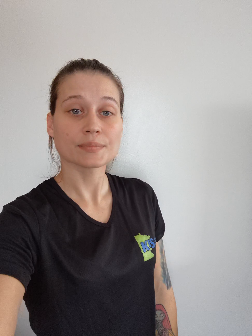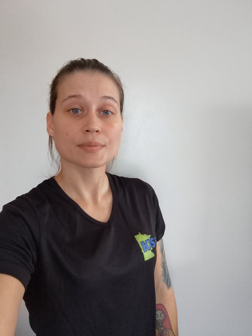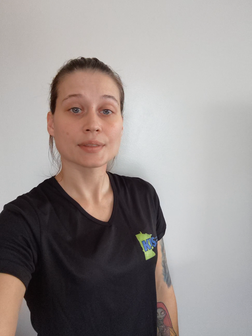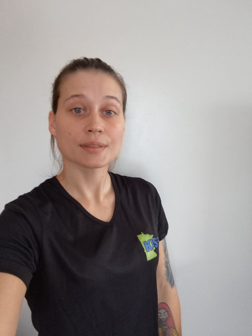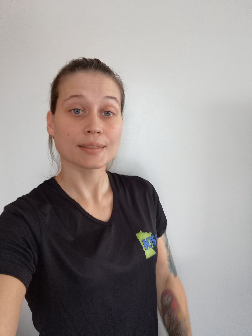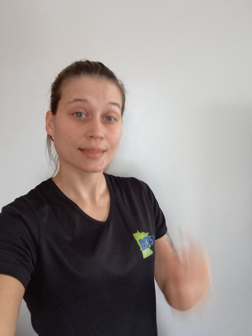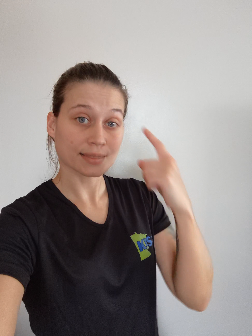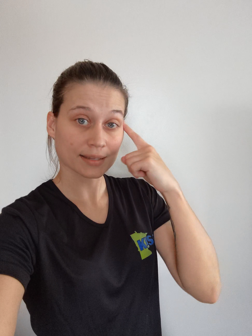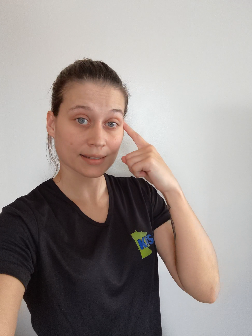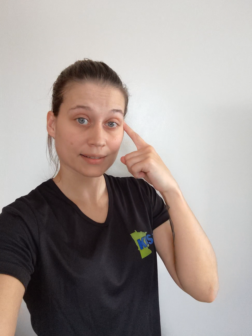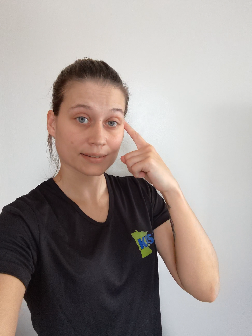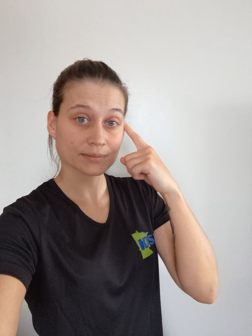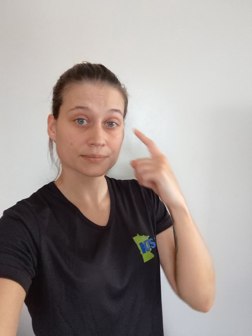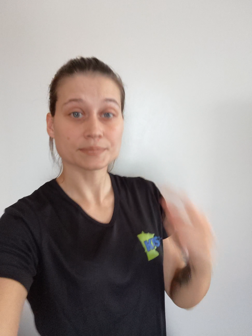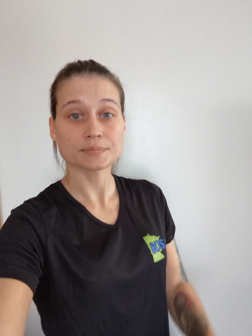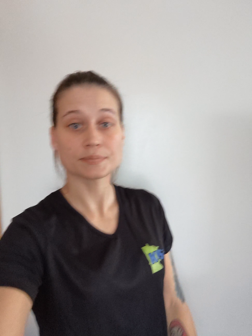think